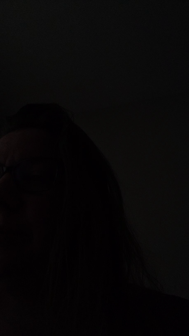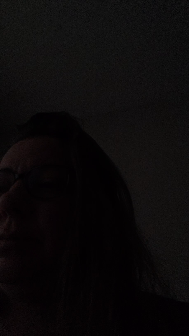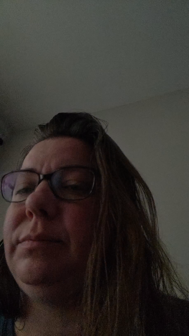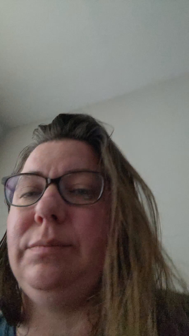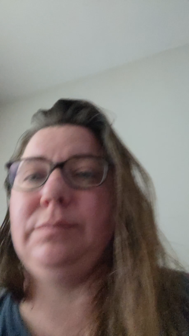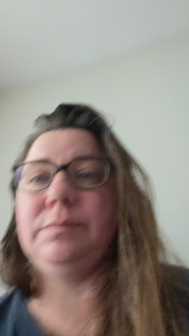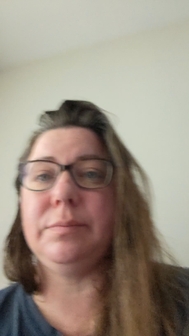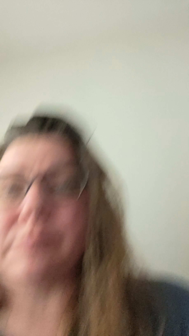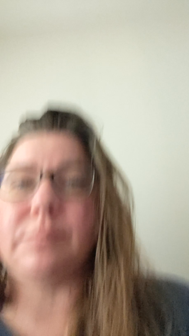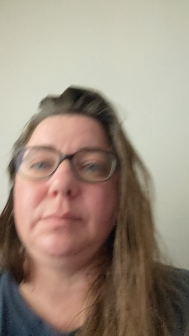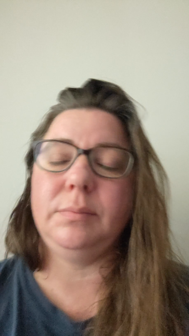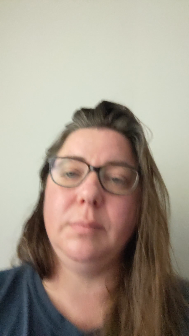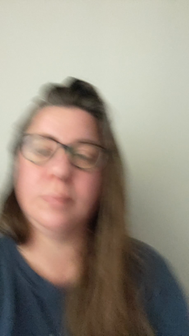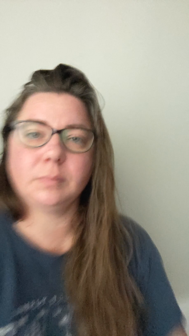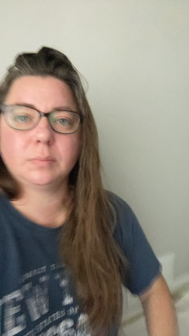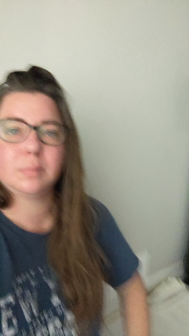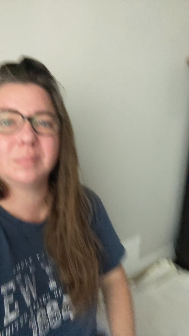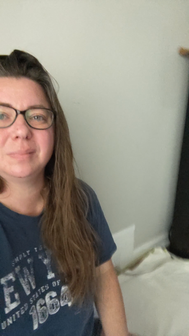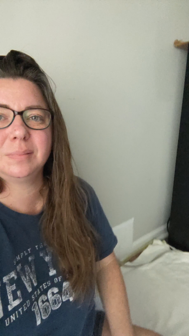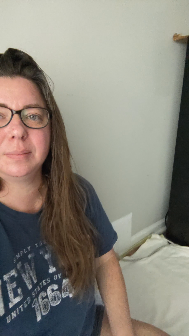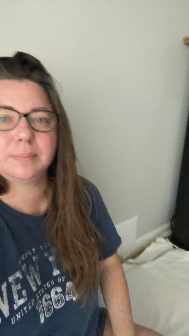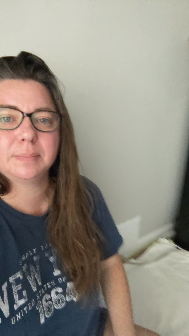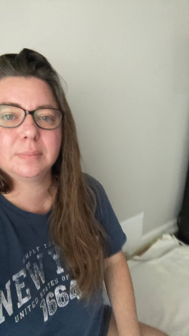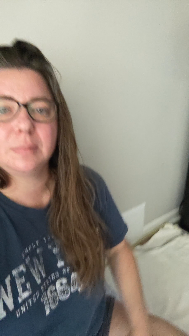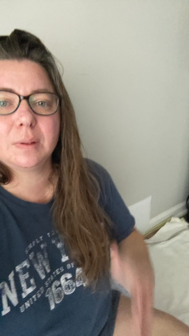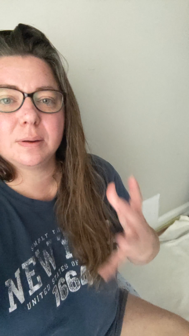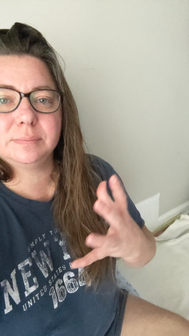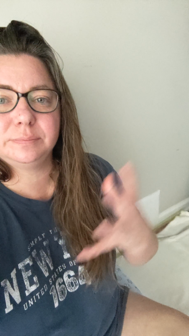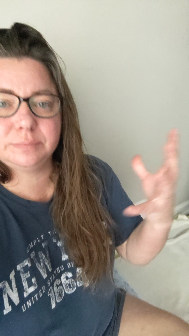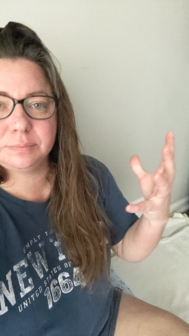a lot